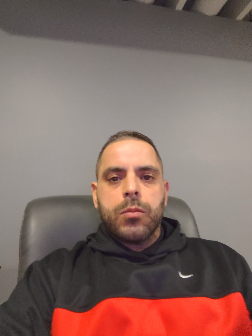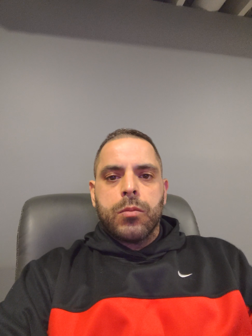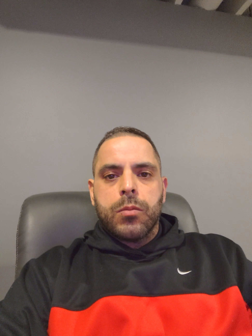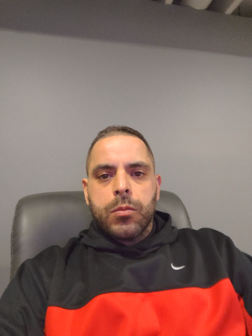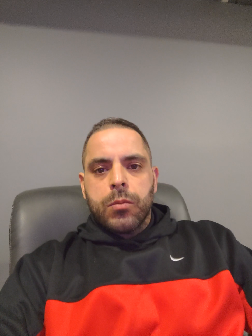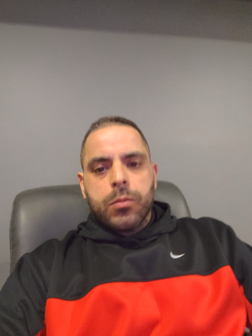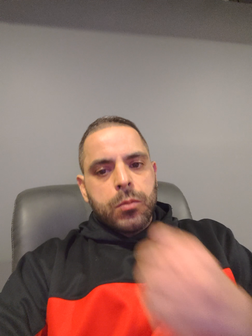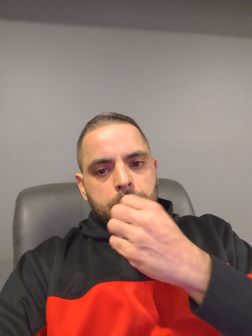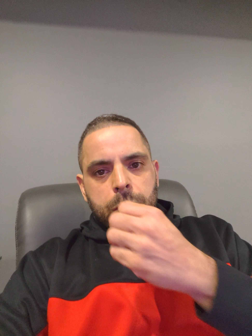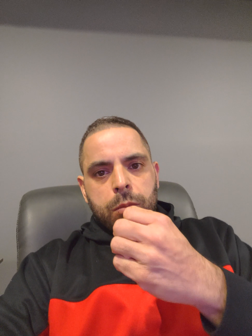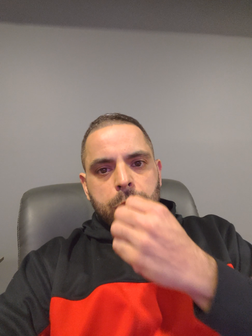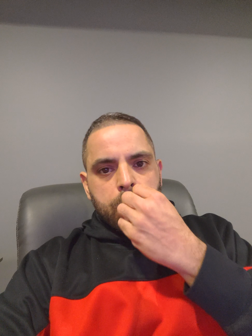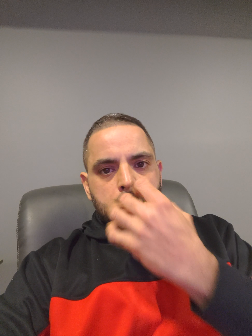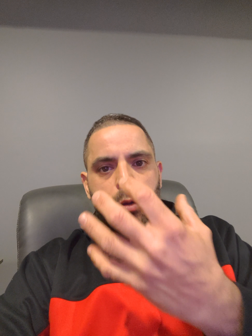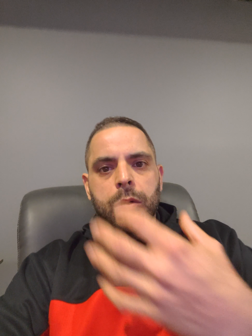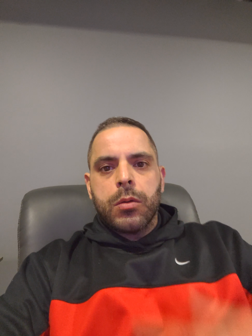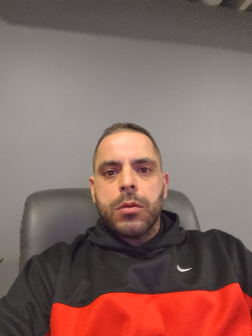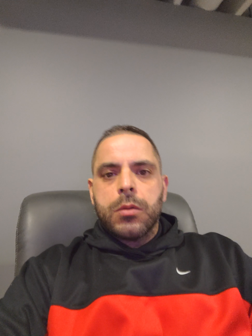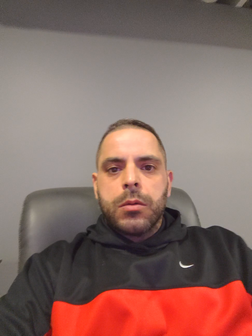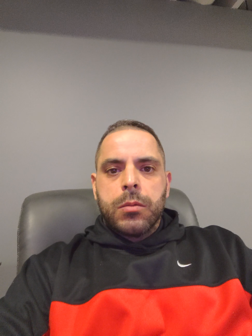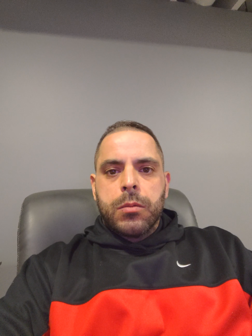blow